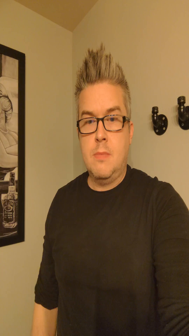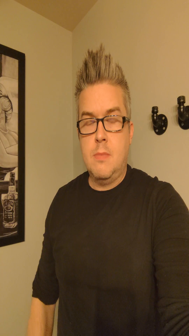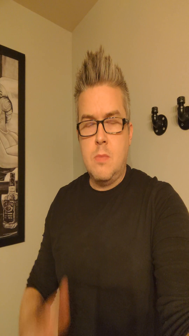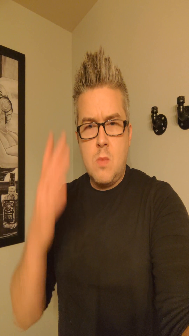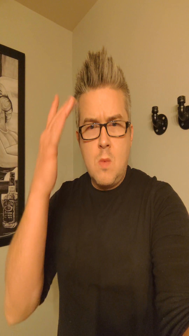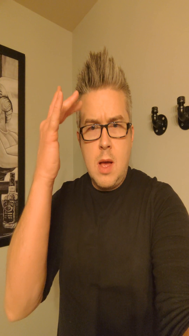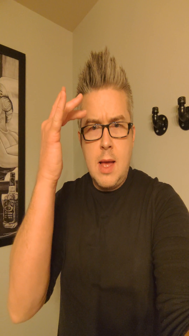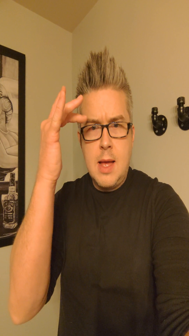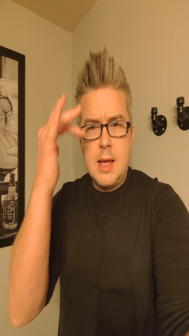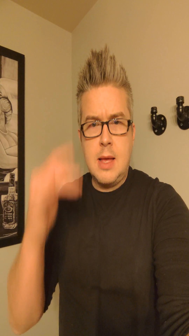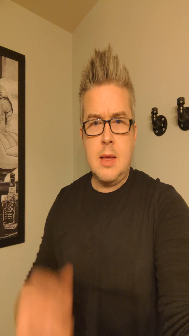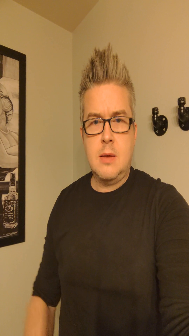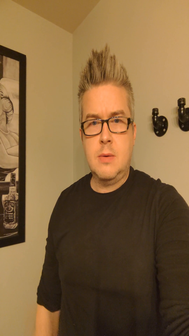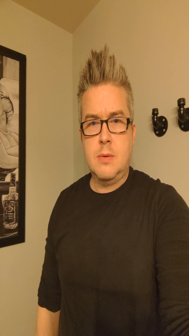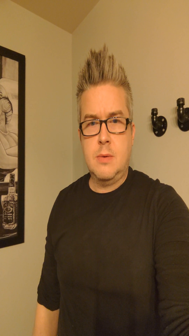why